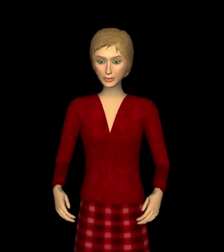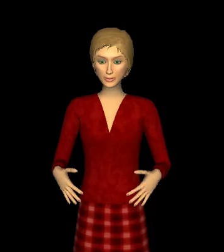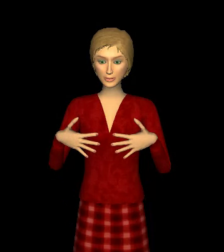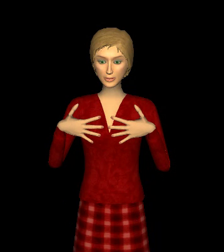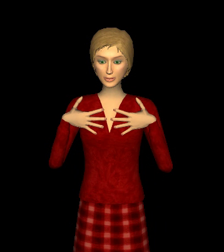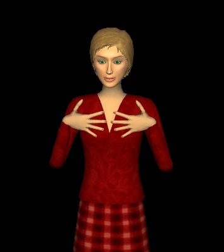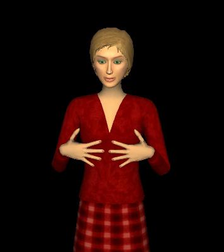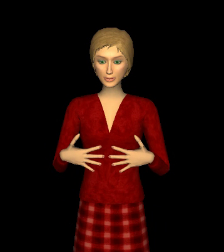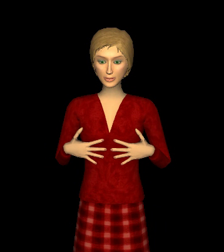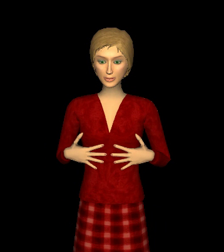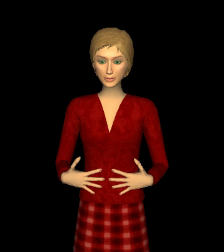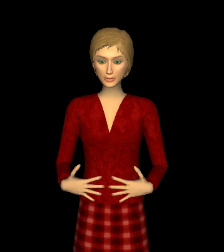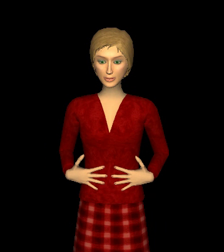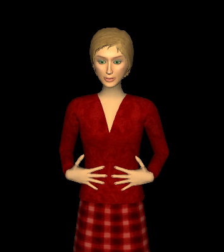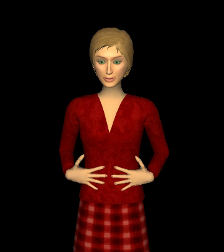جسم